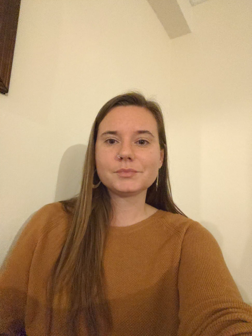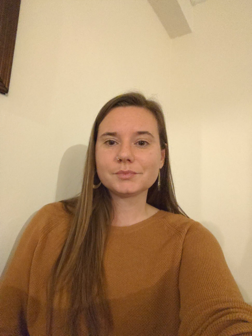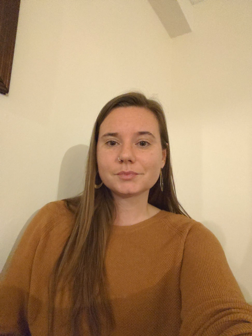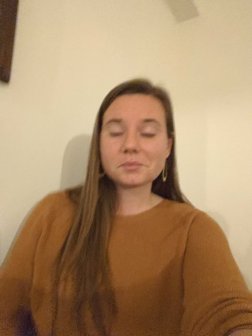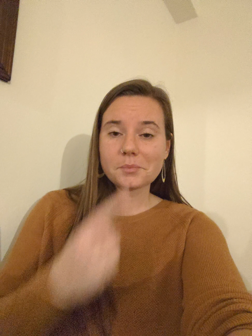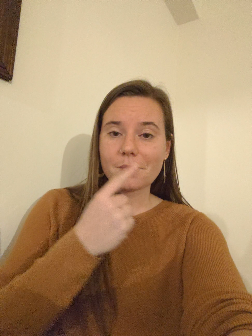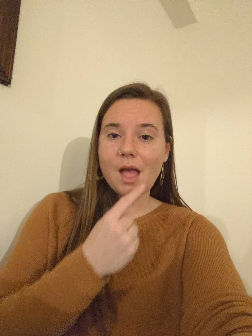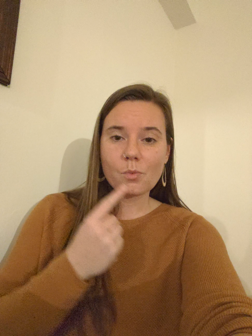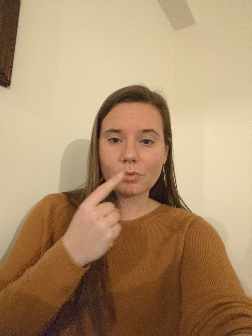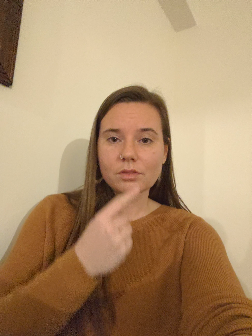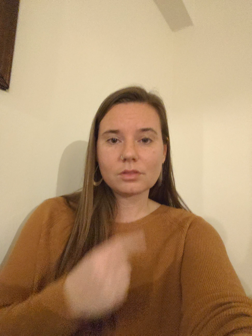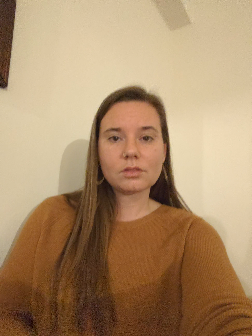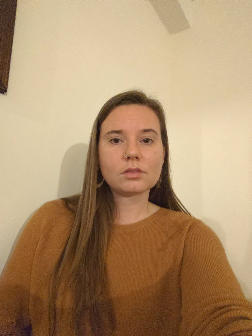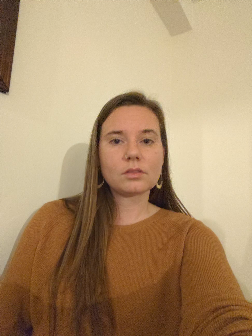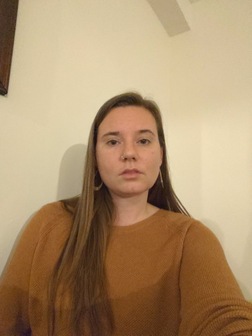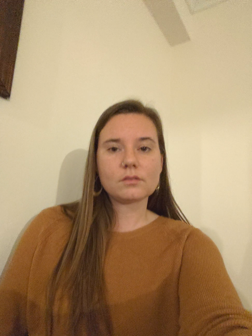mouth